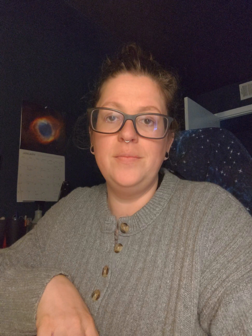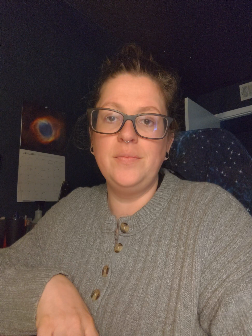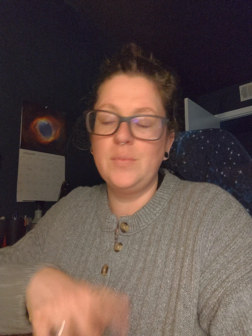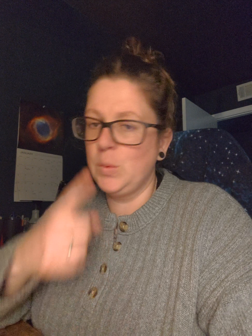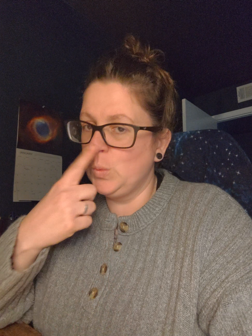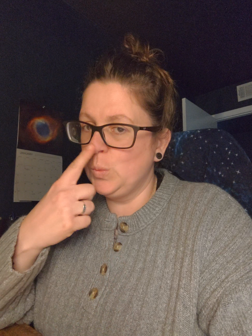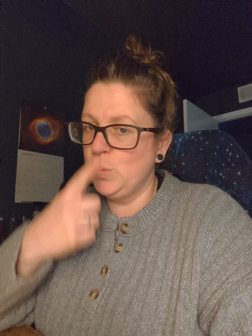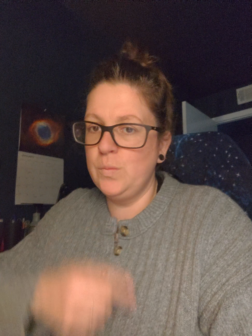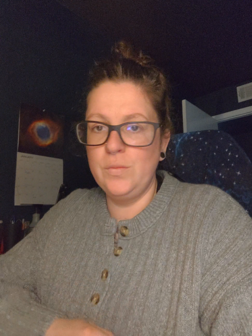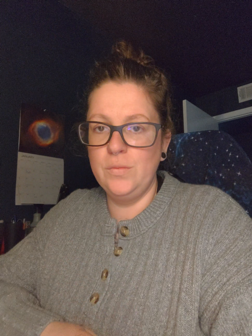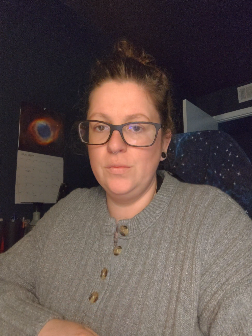nose